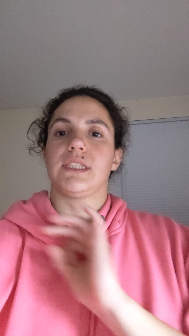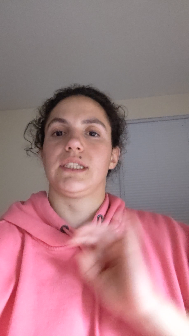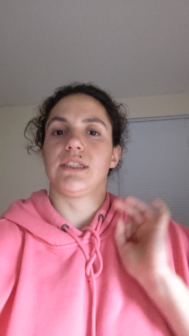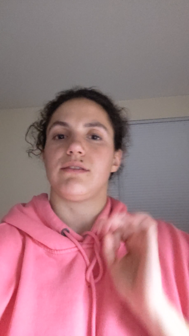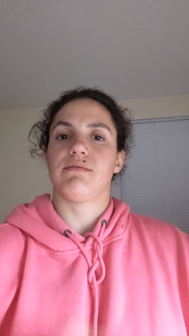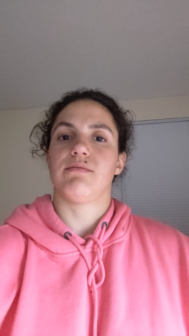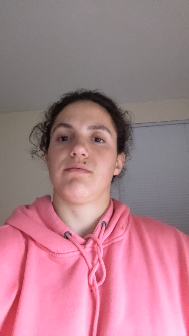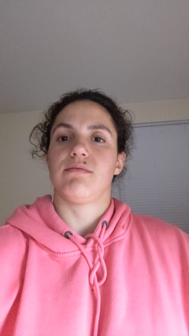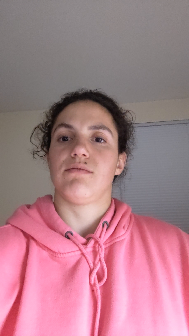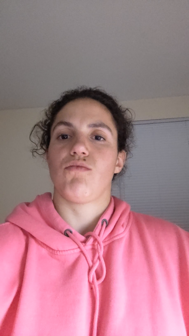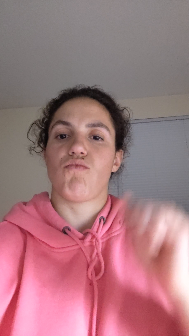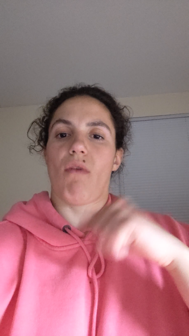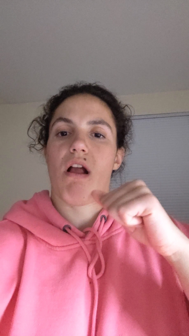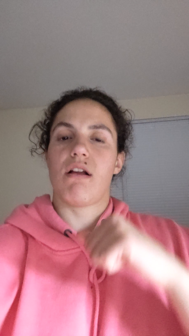rock